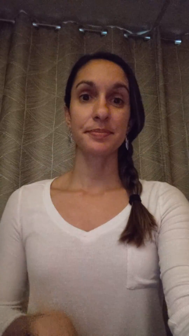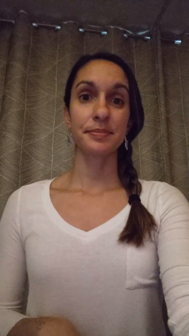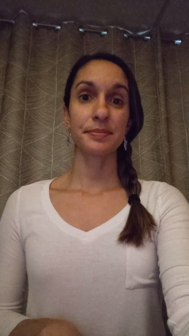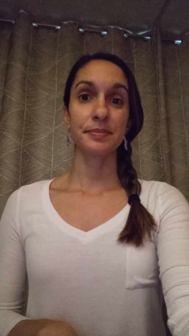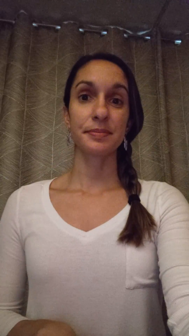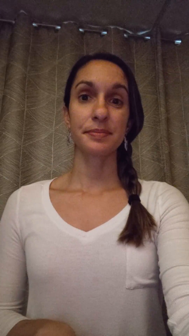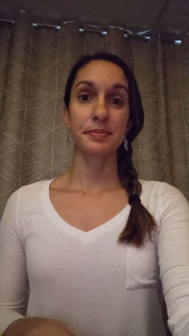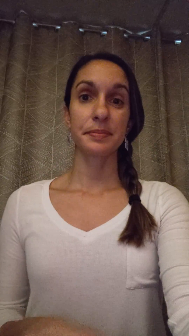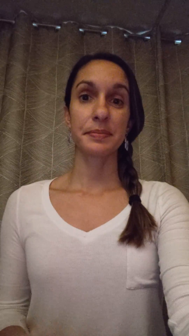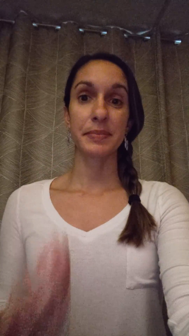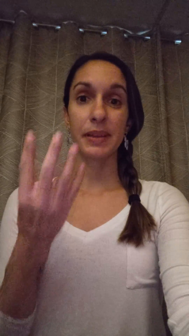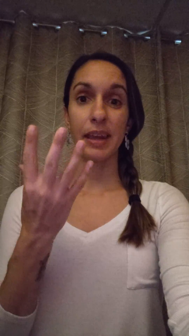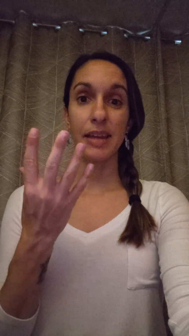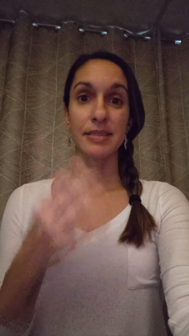plants